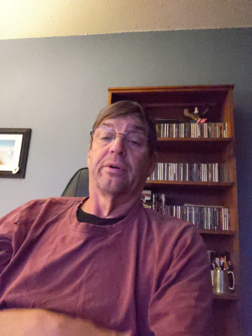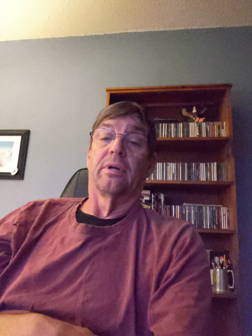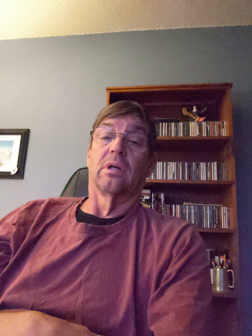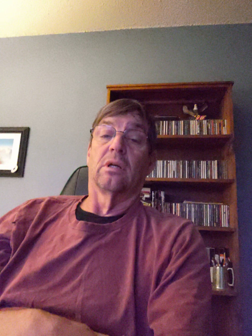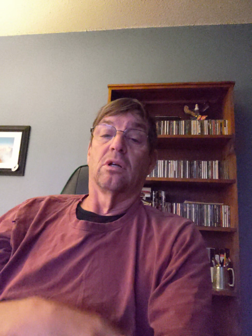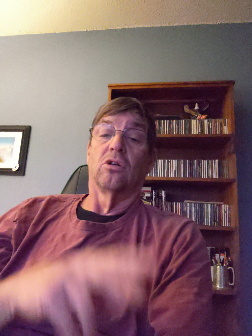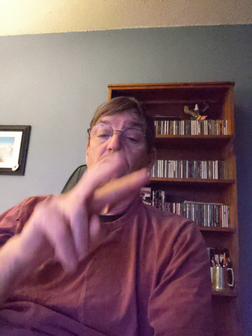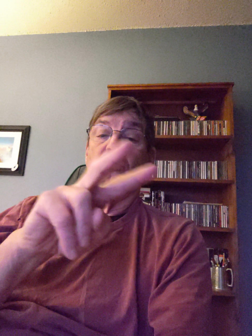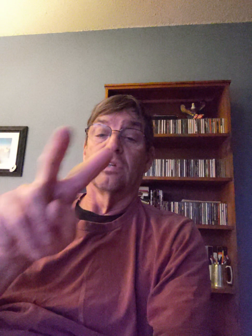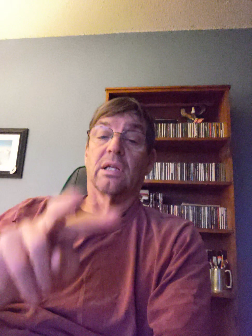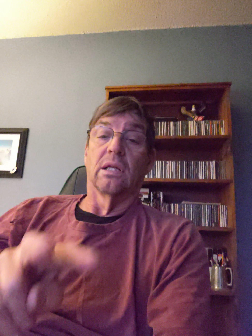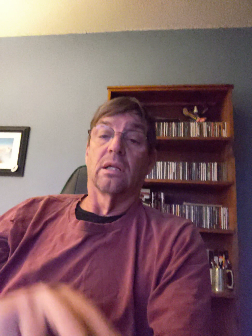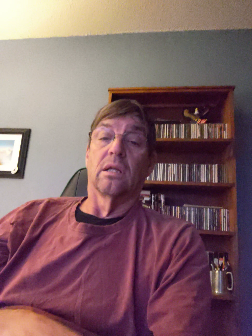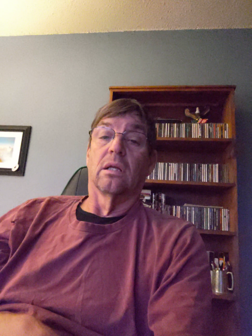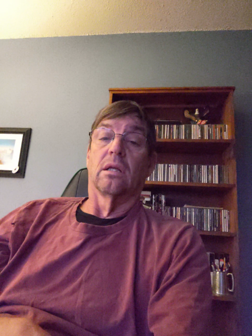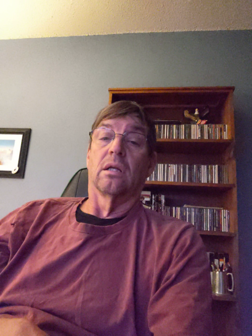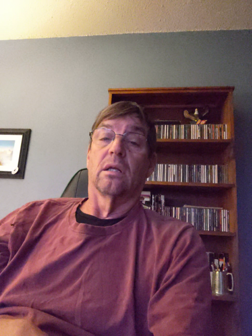read